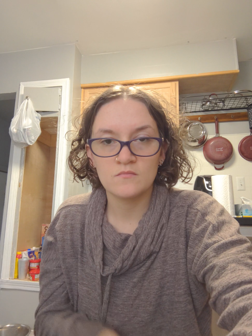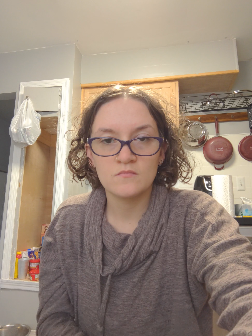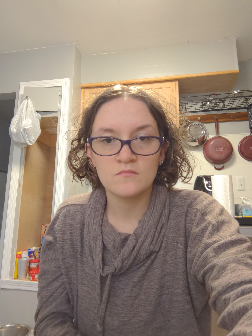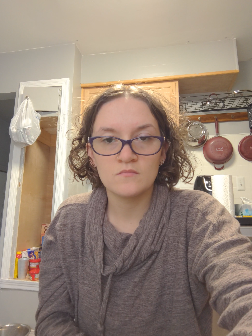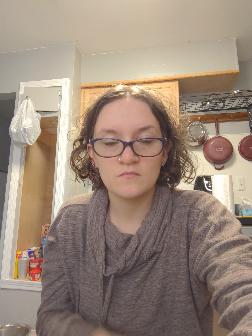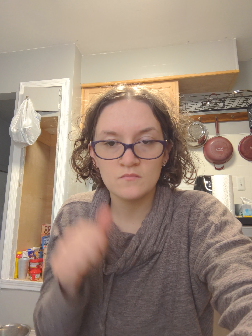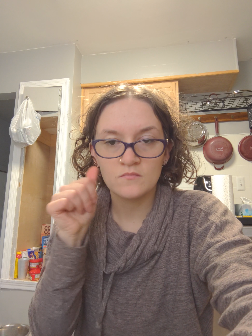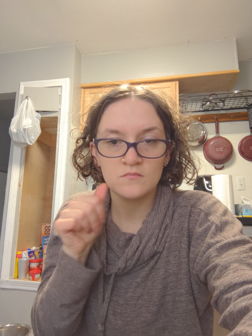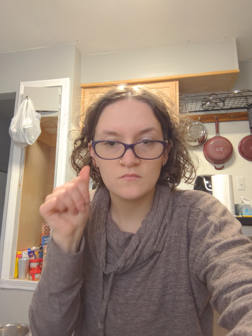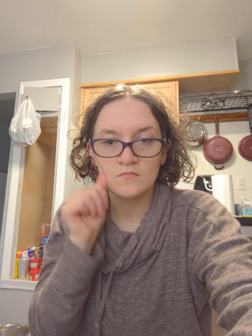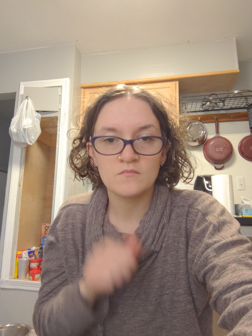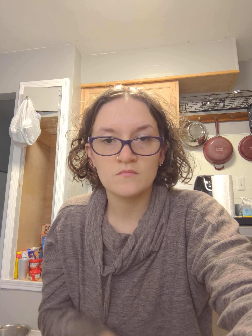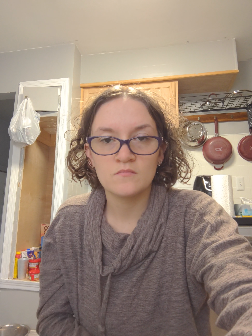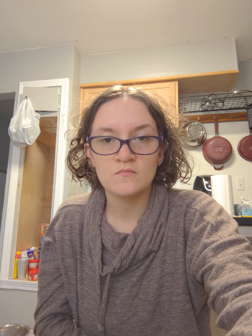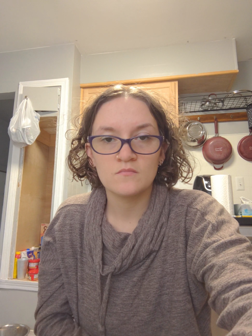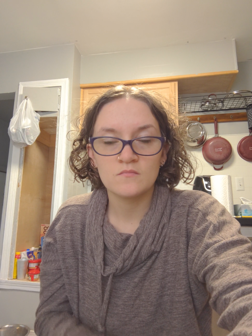aunt